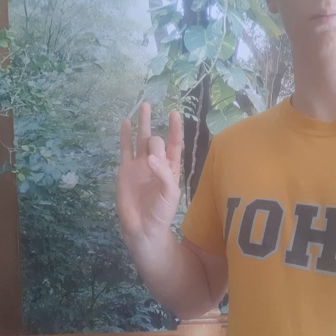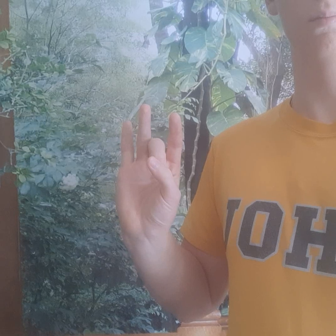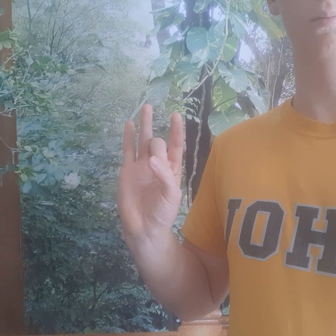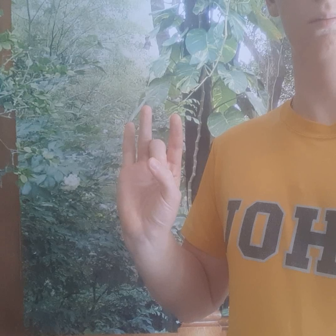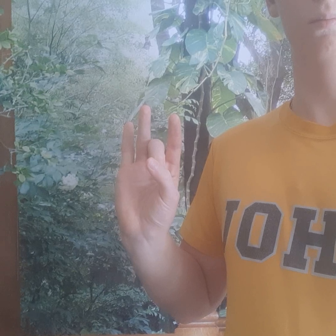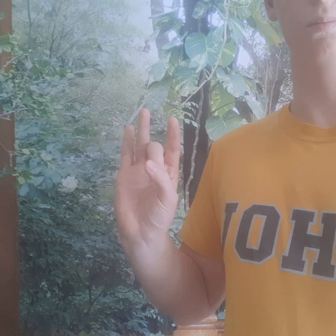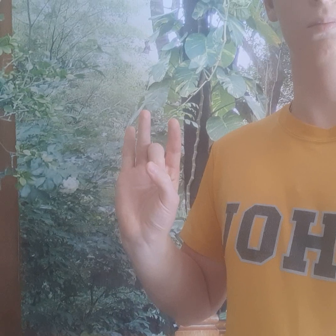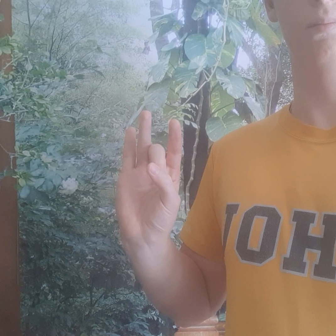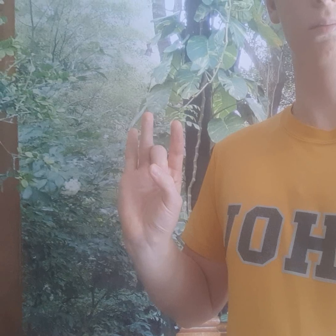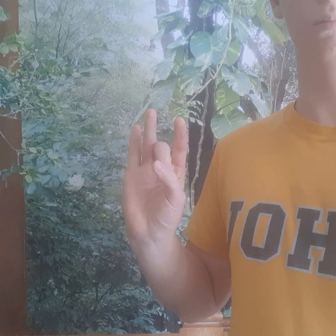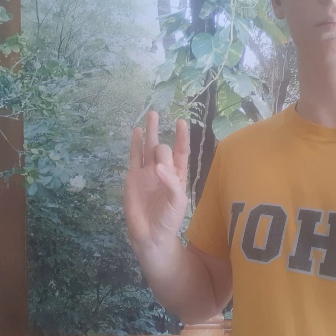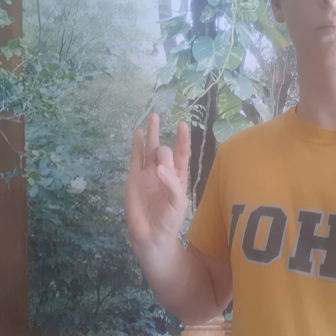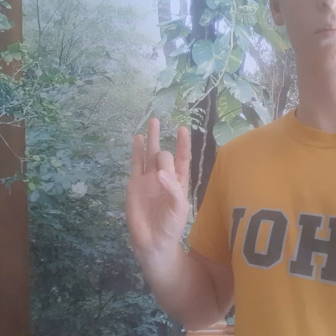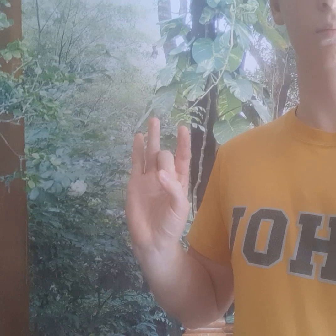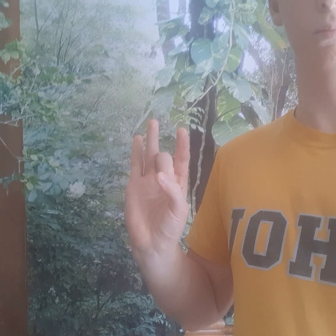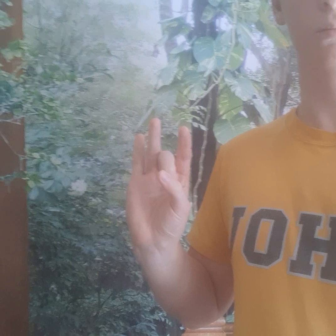Р